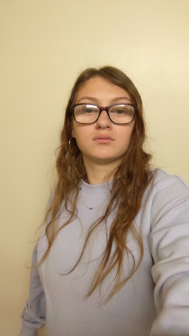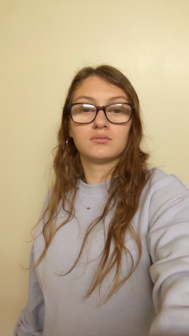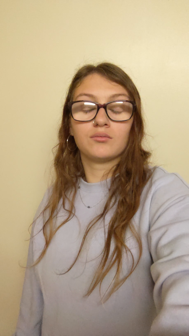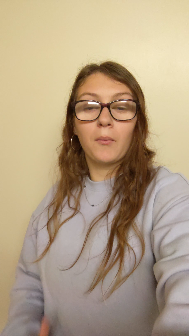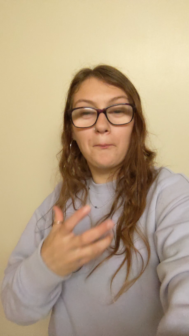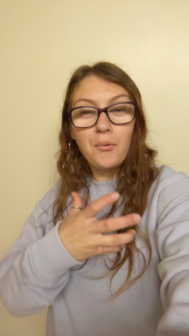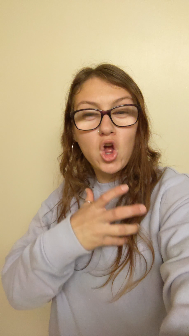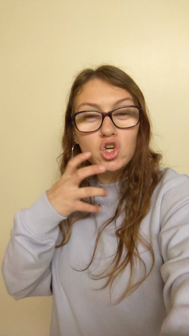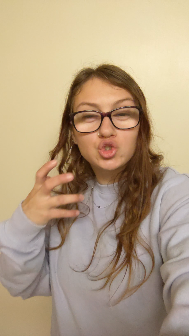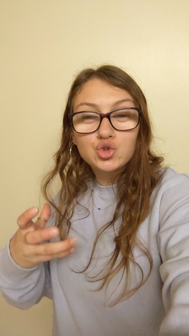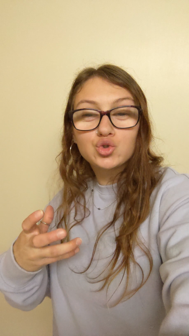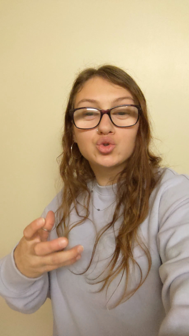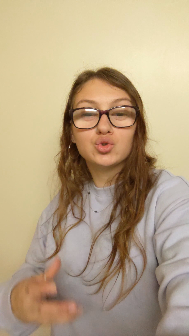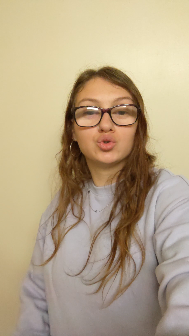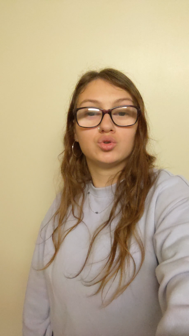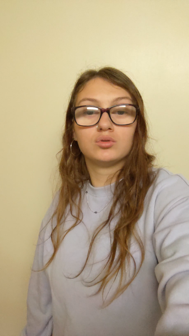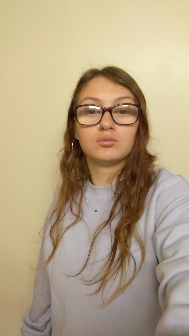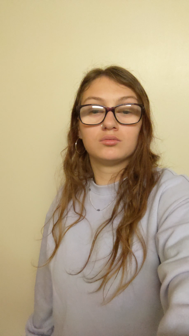much